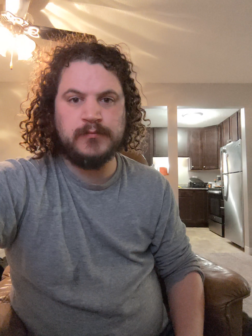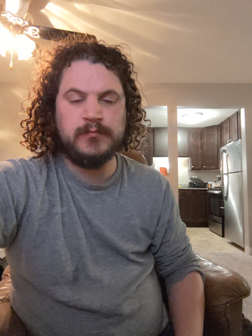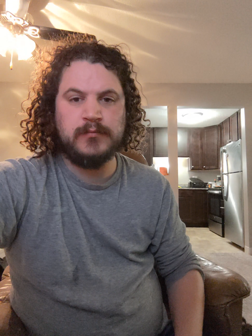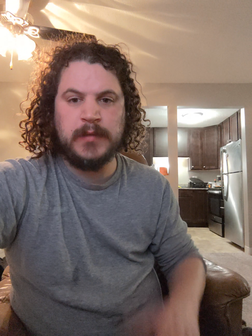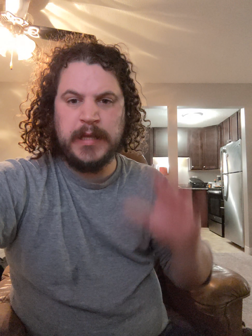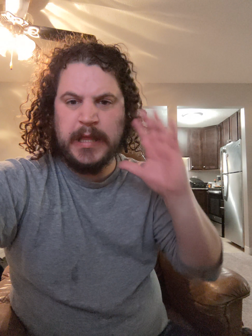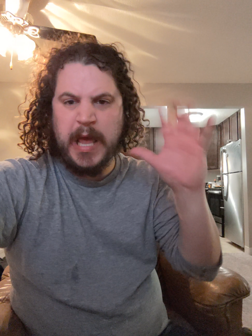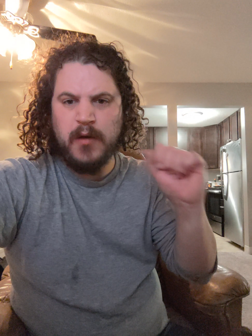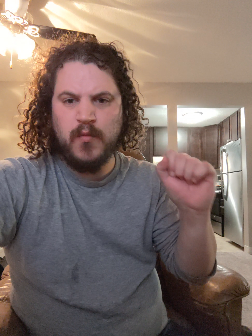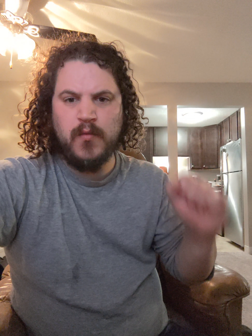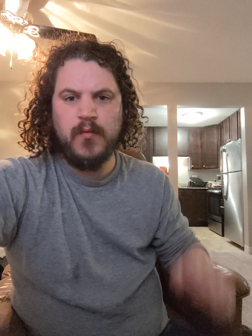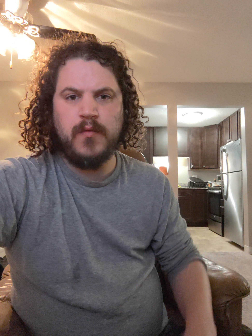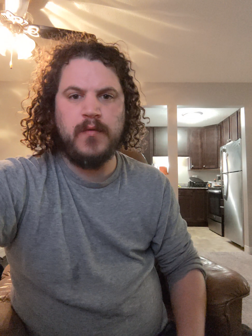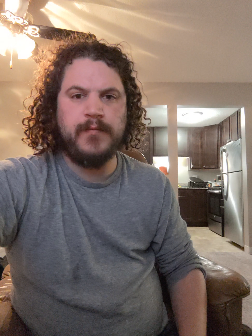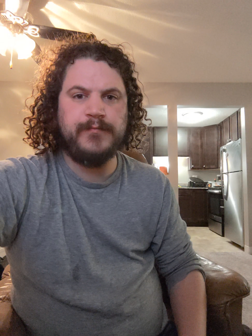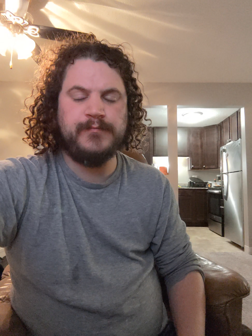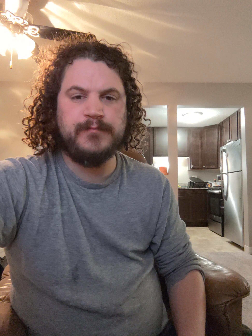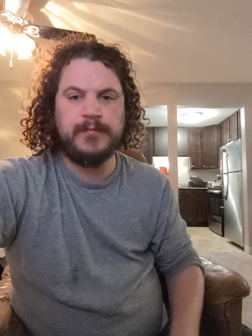loud